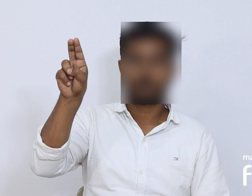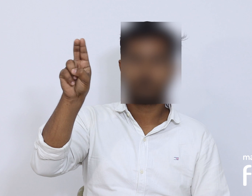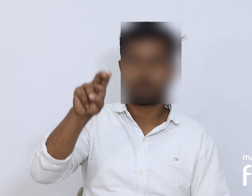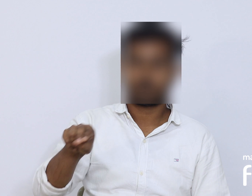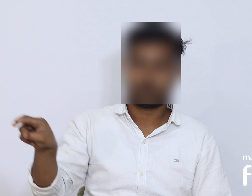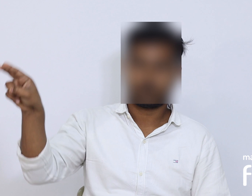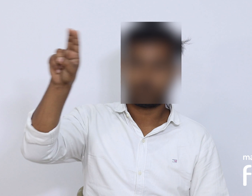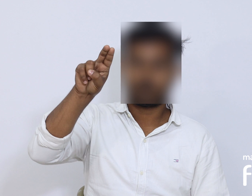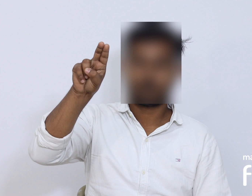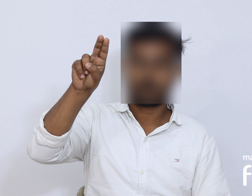ہ